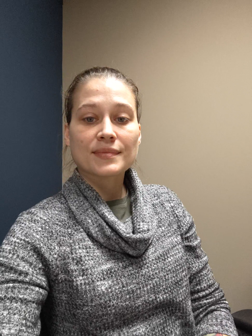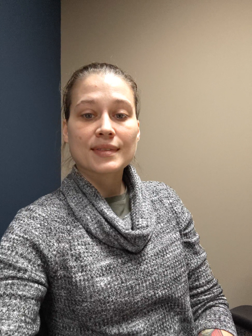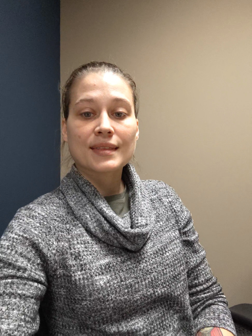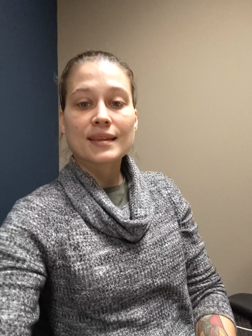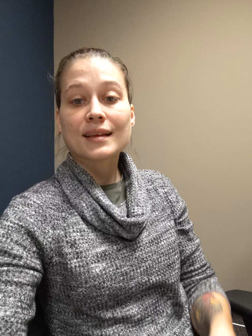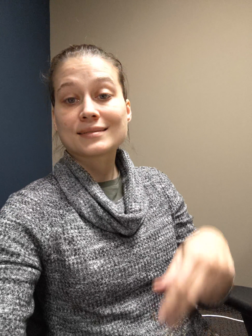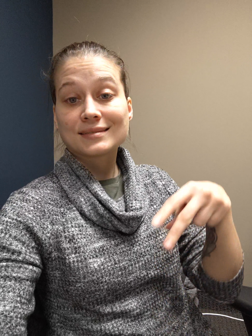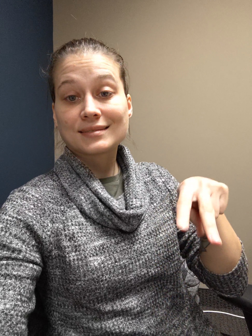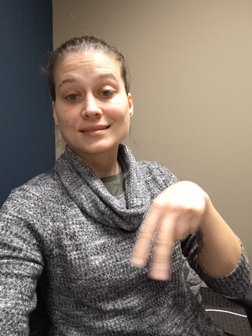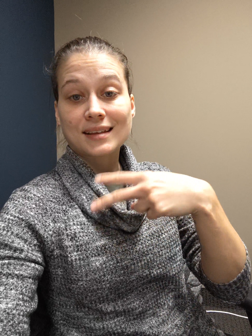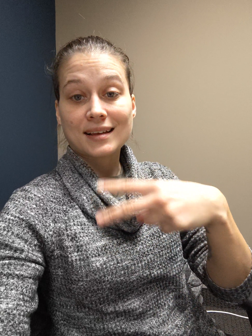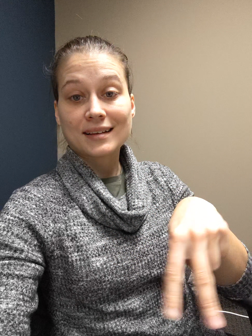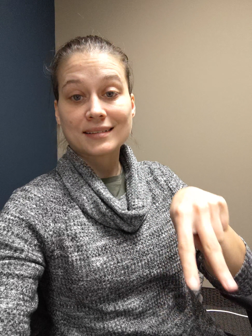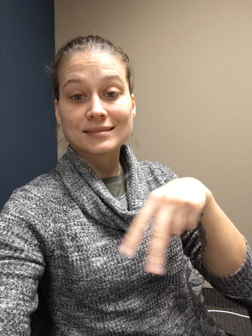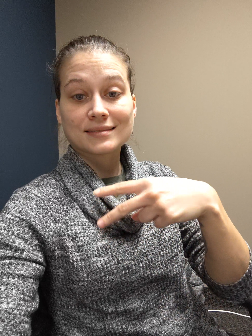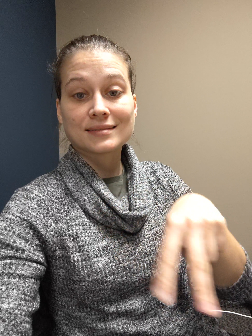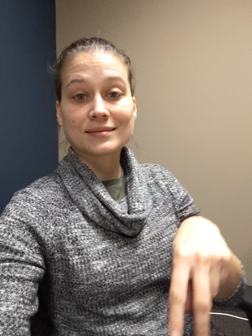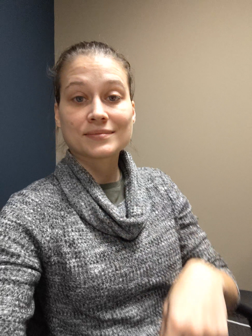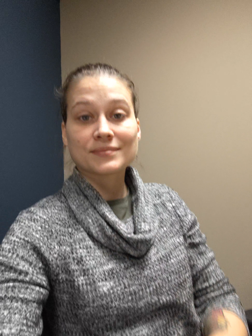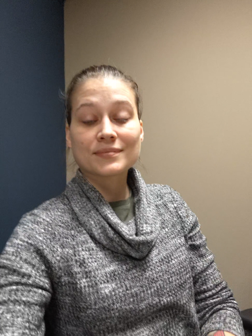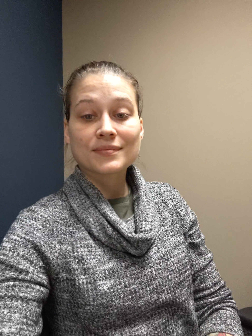dance